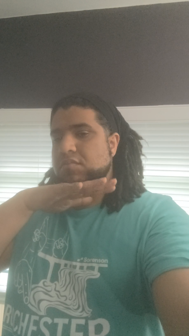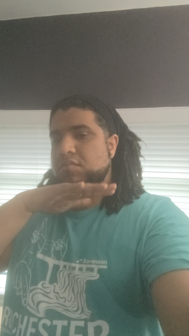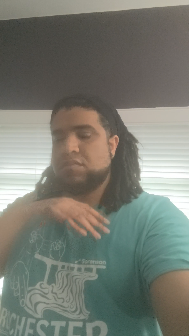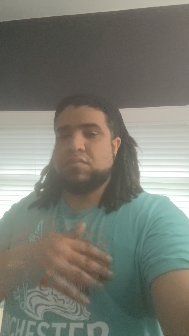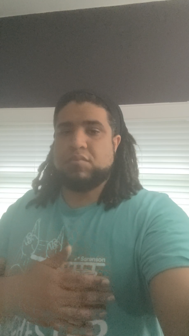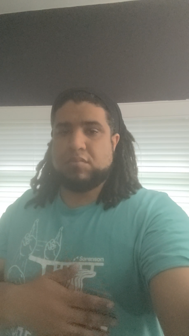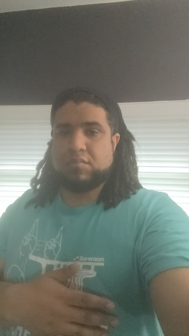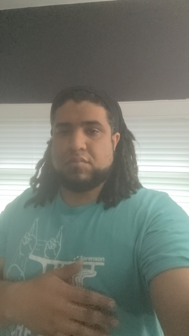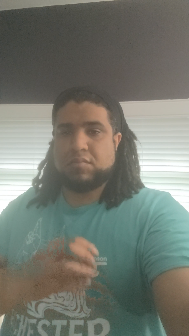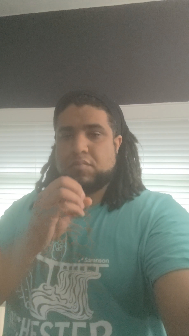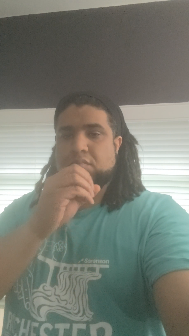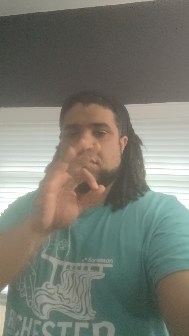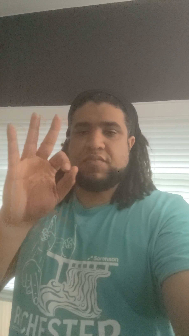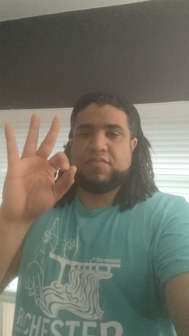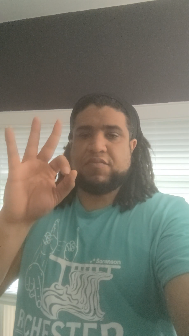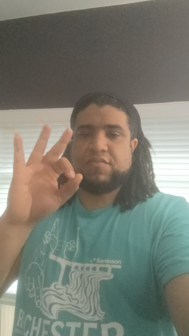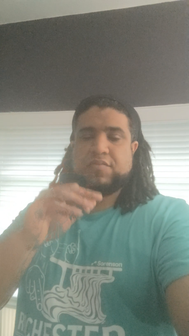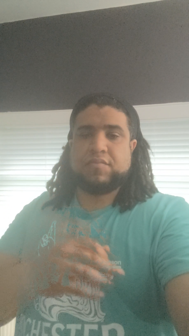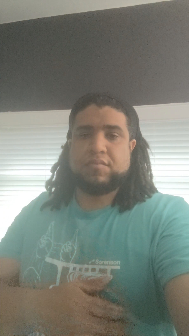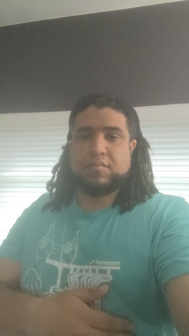off